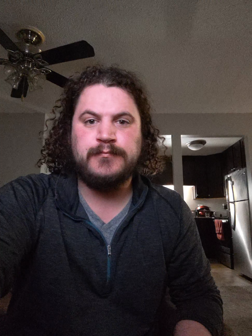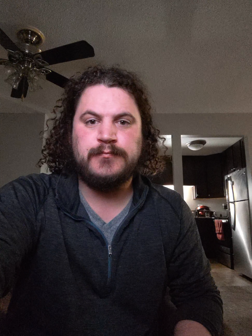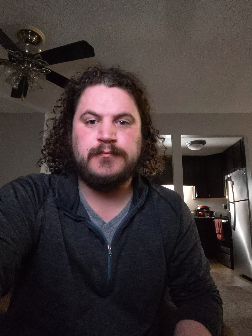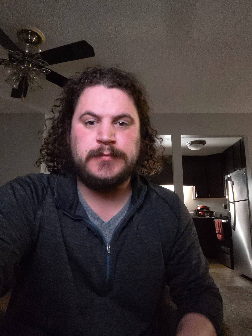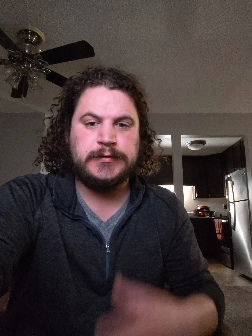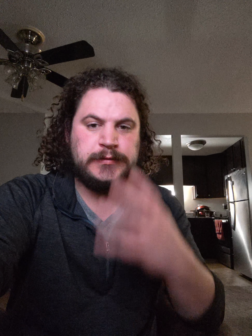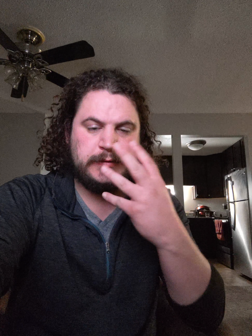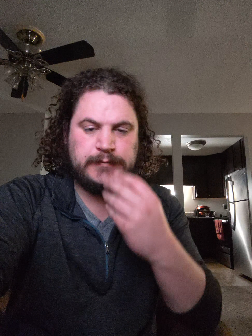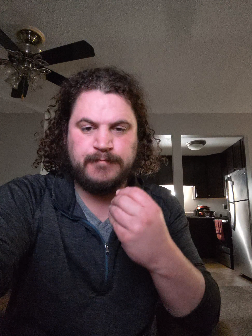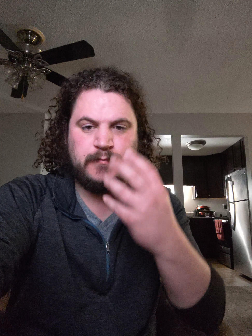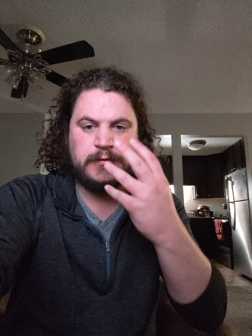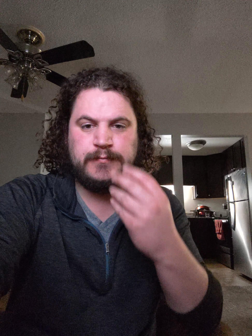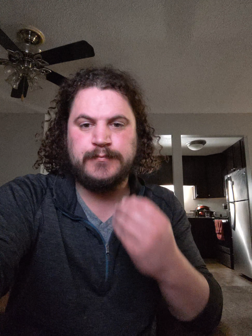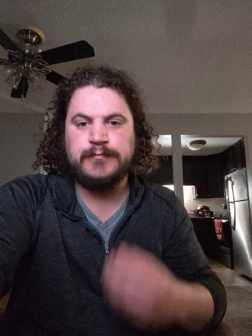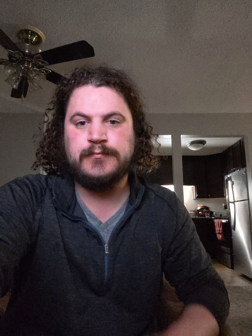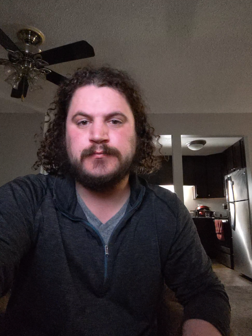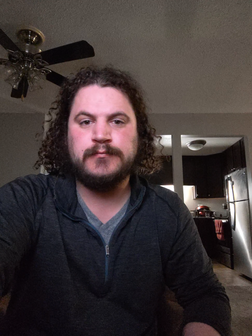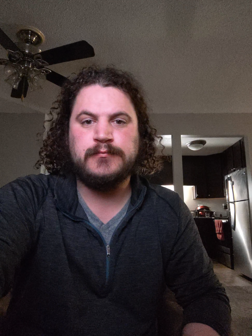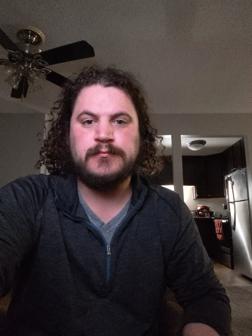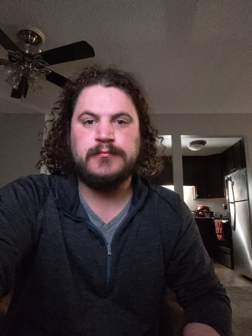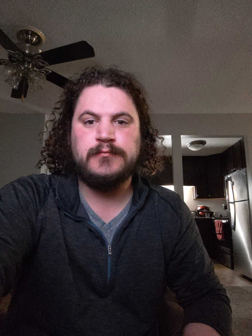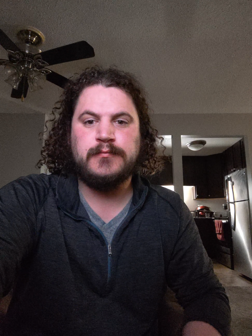sleepy